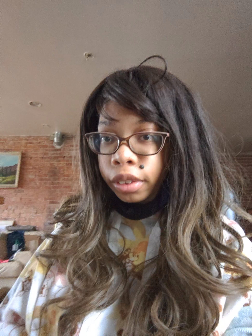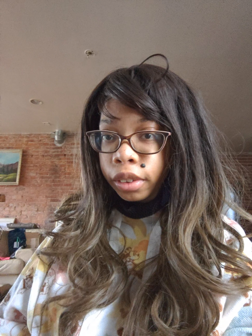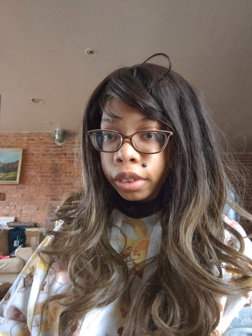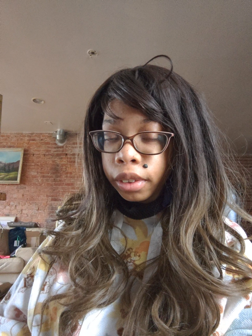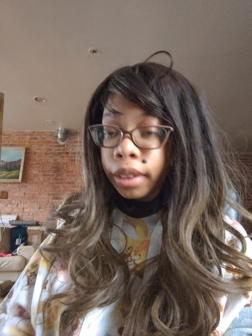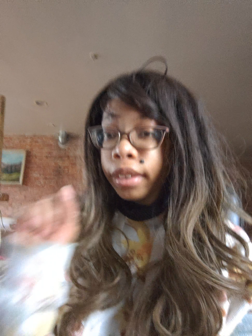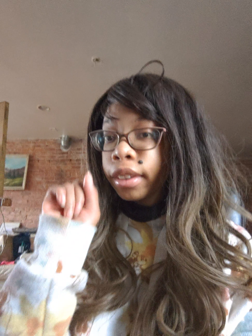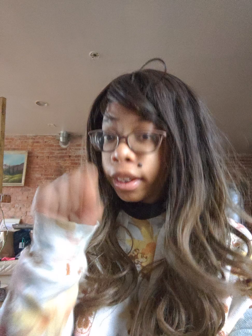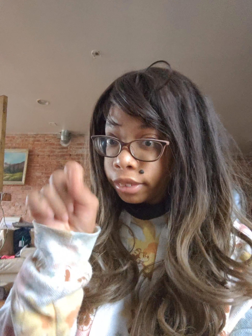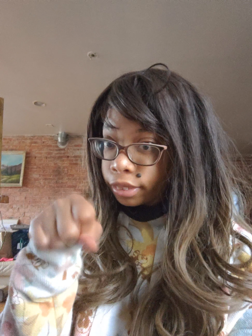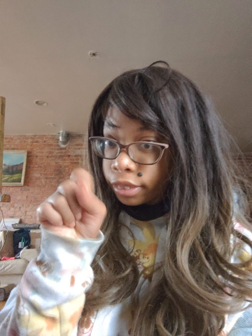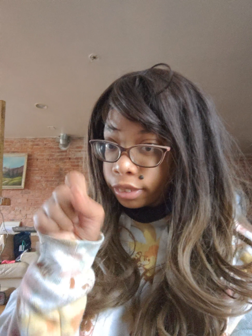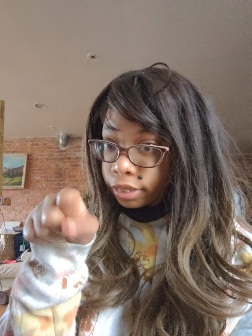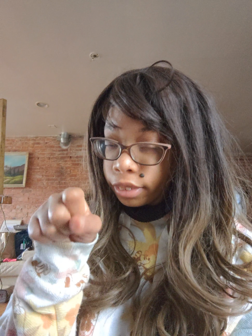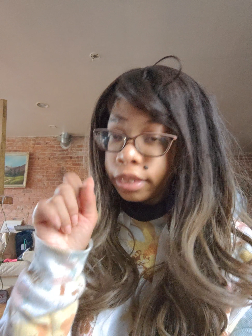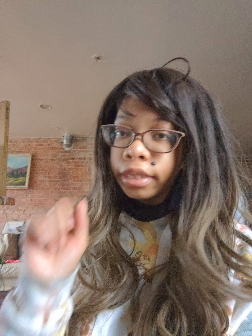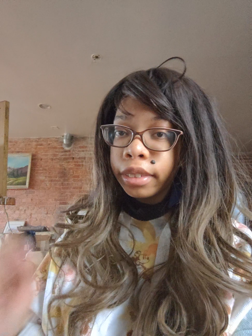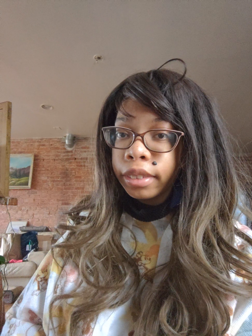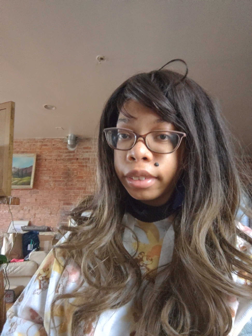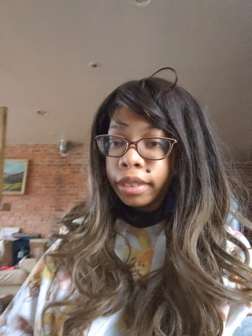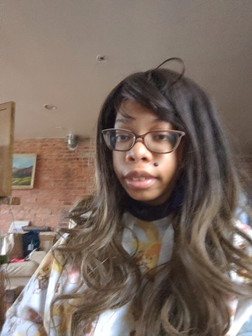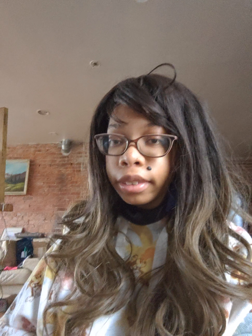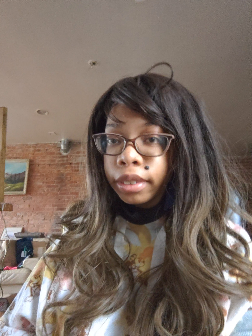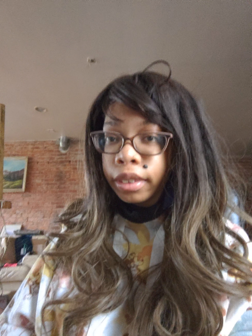yes